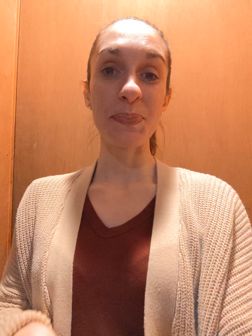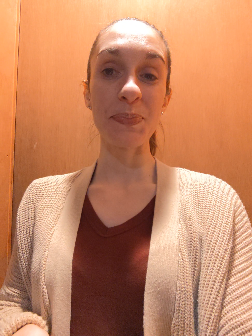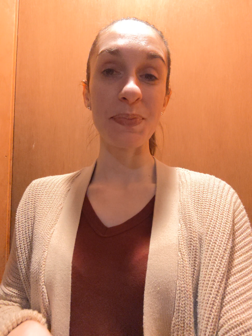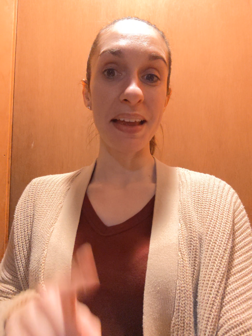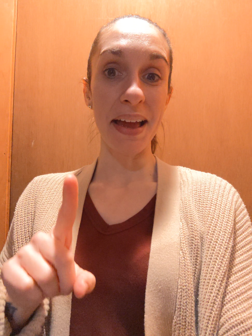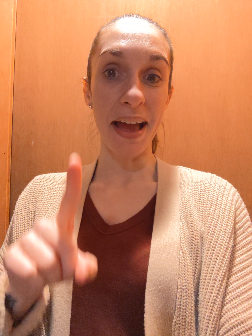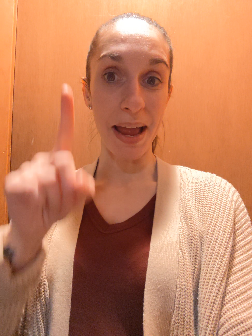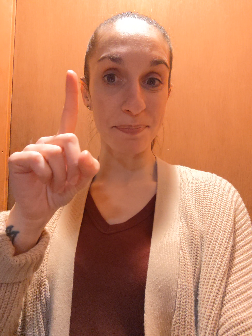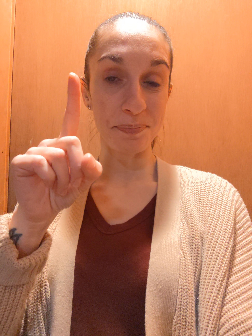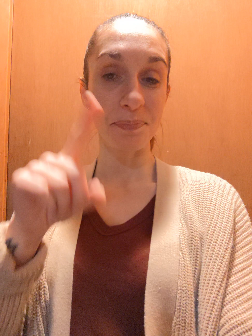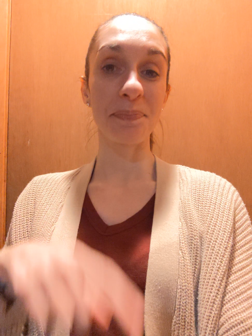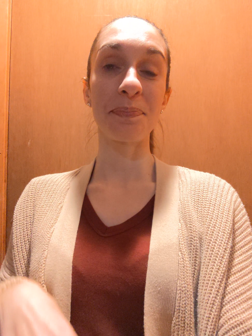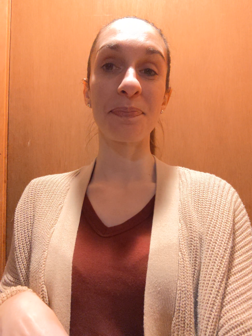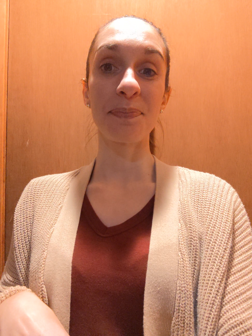up